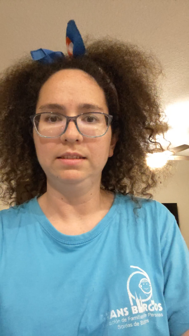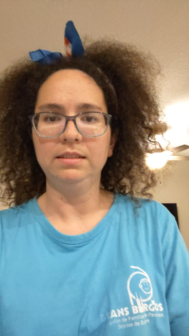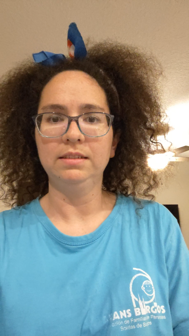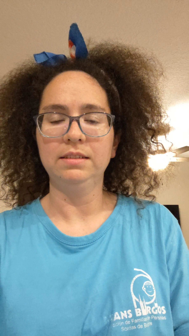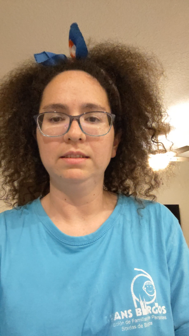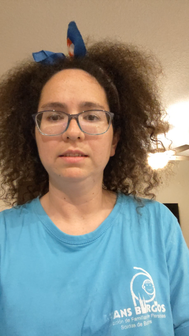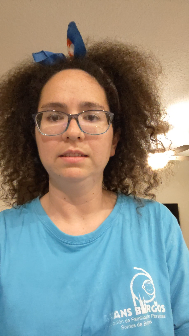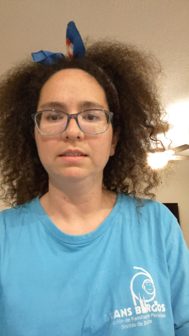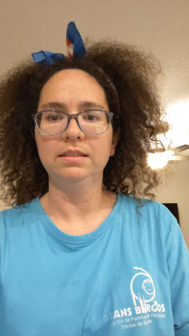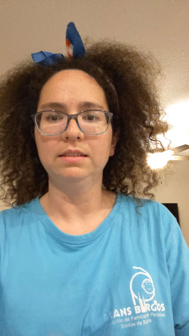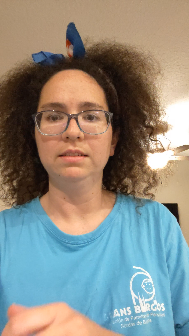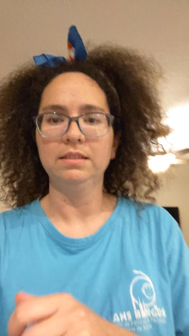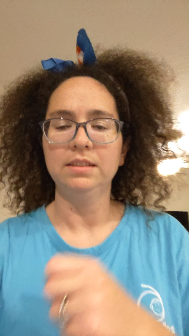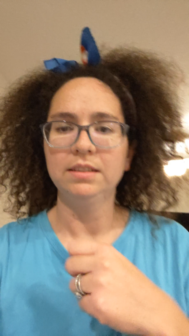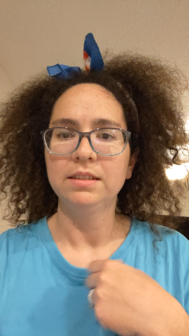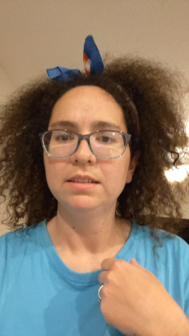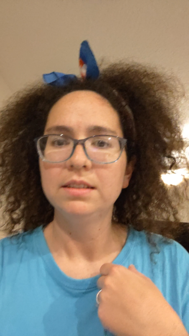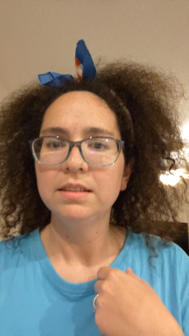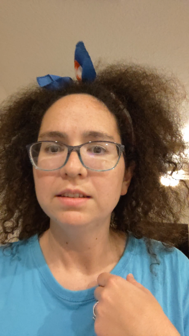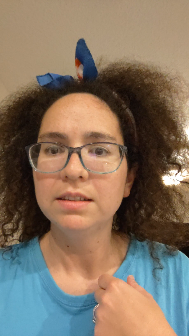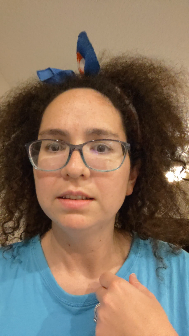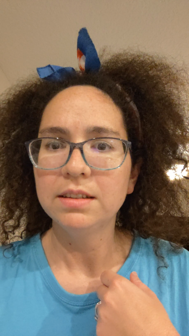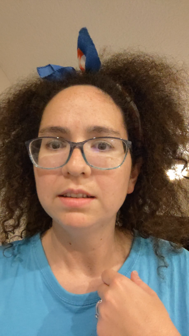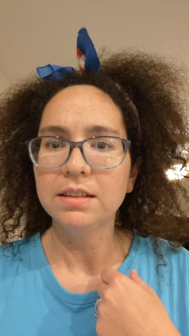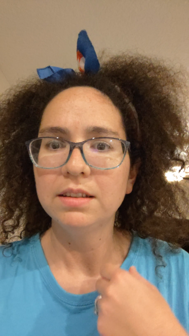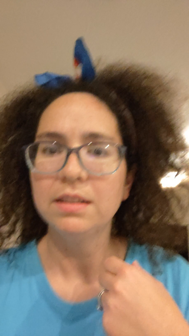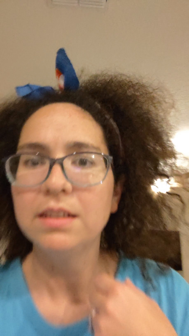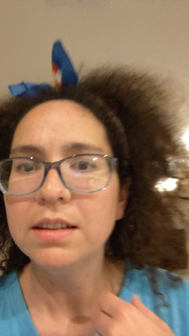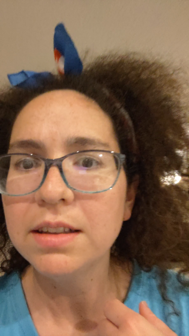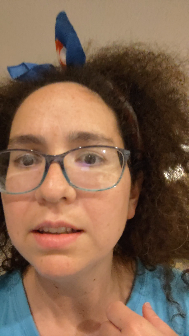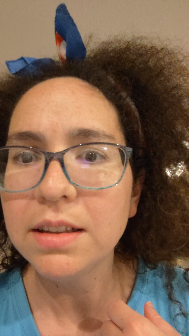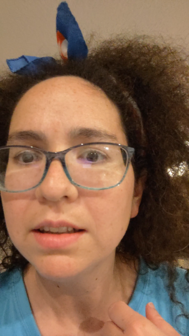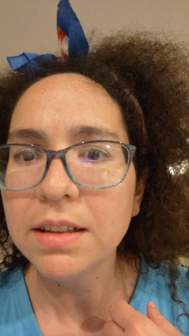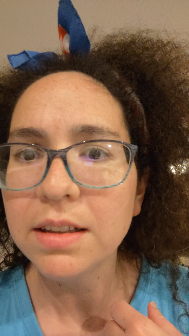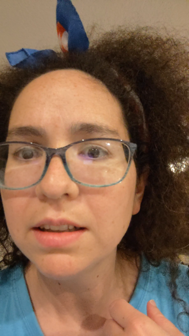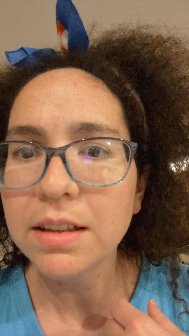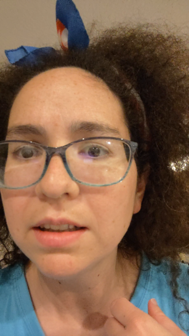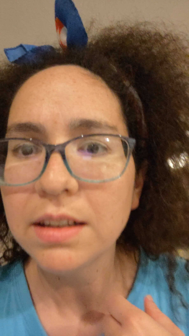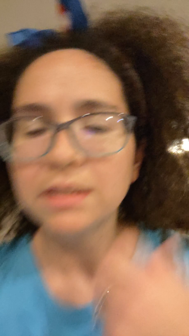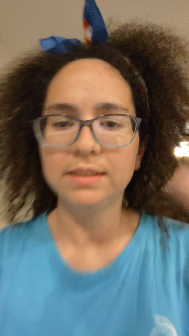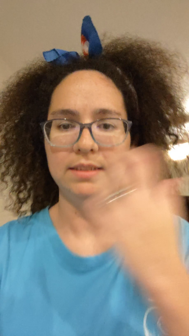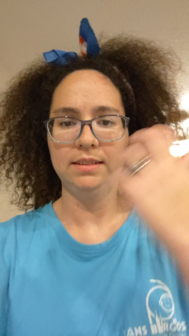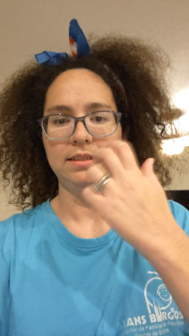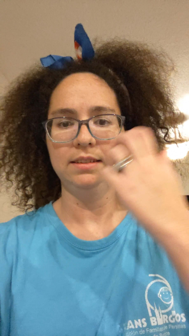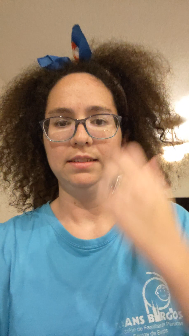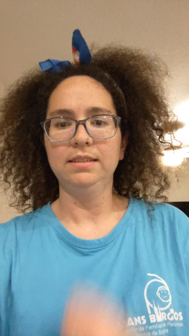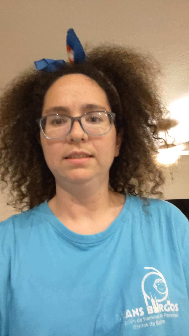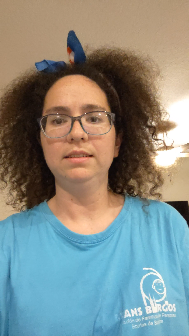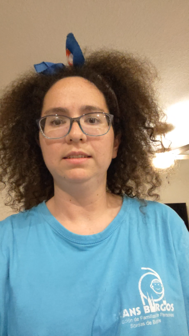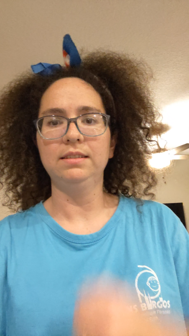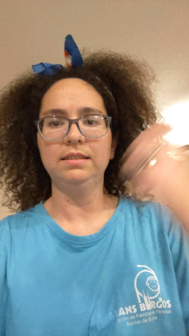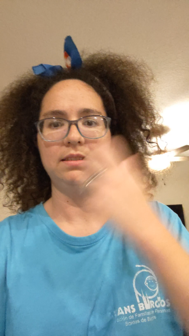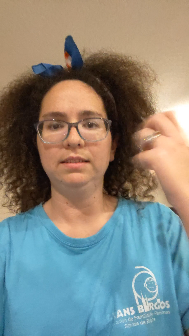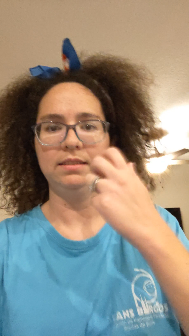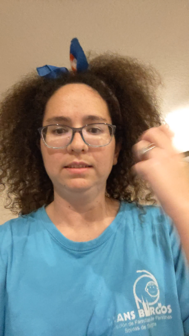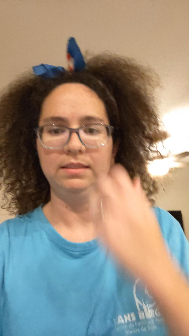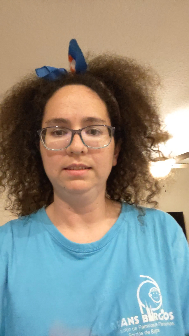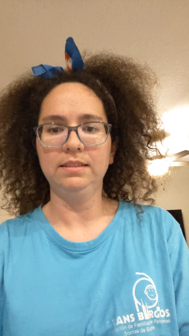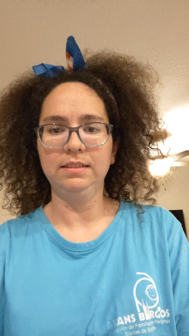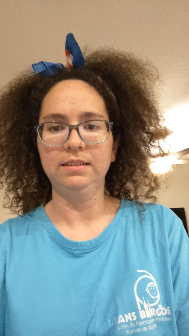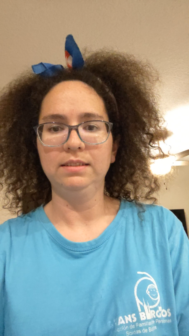shake